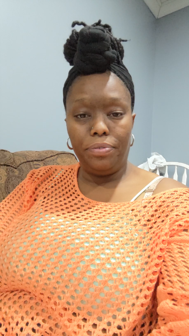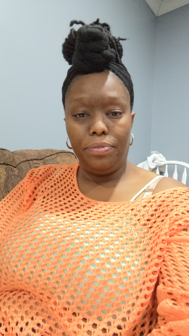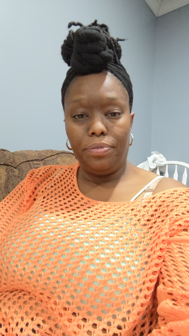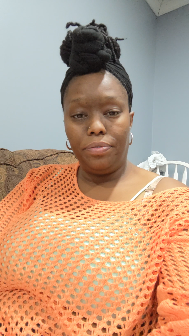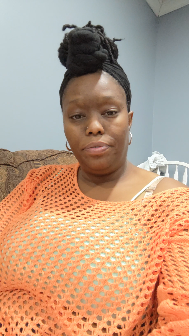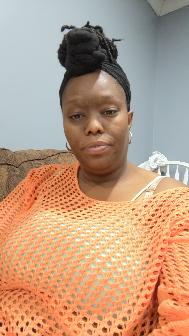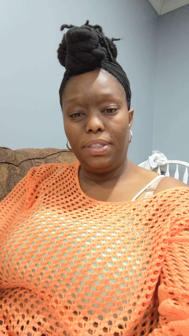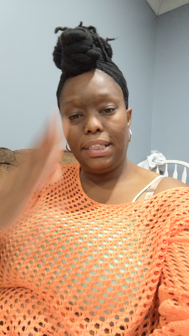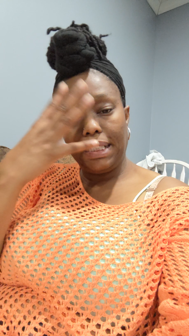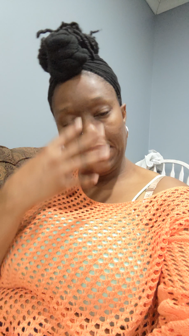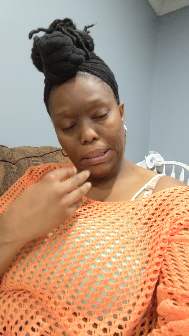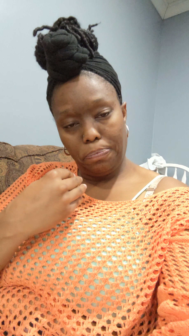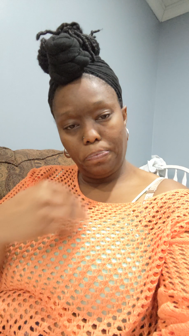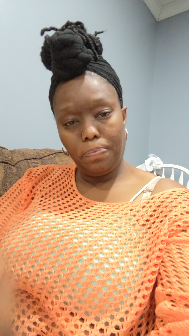asleep